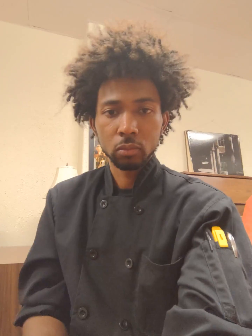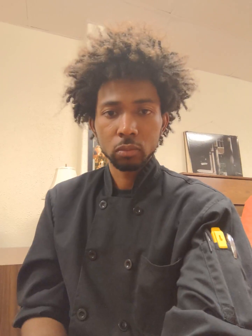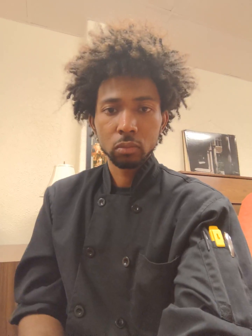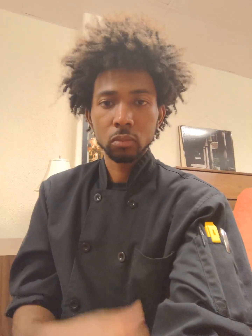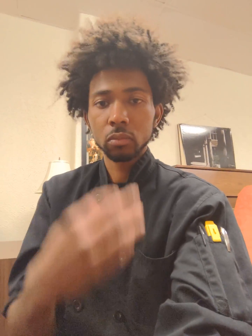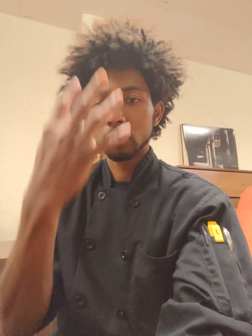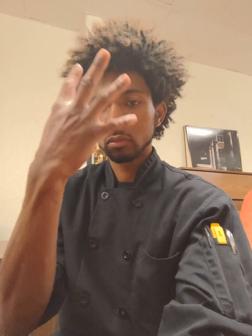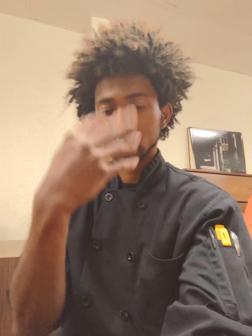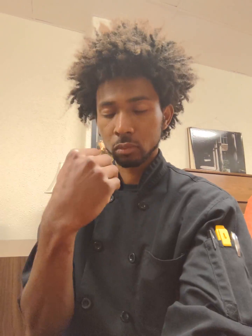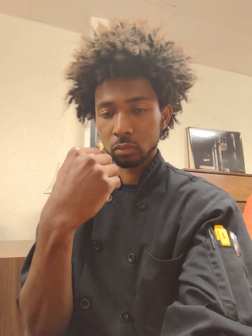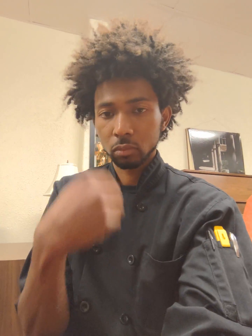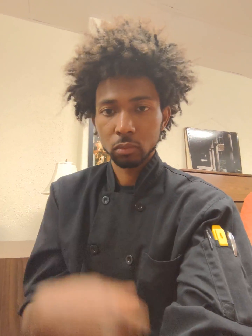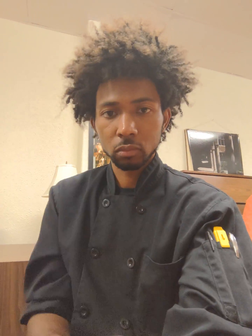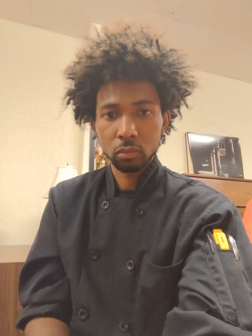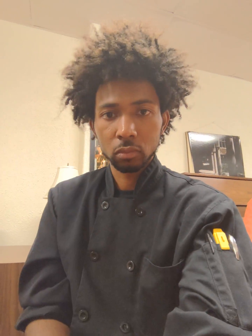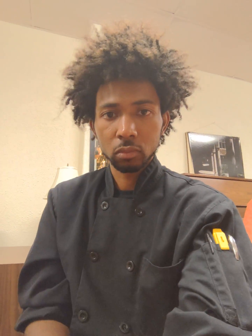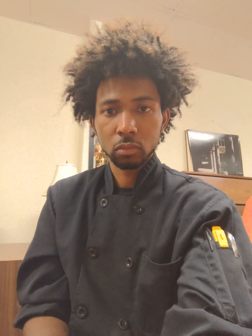asleep